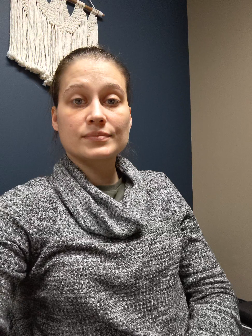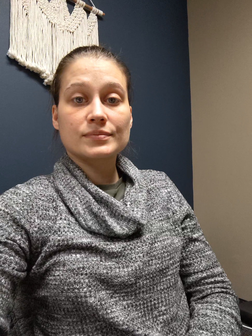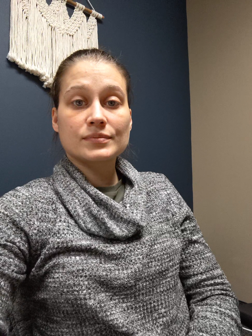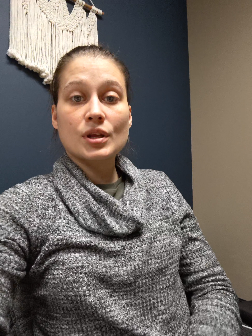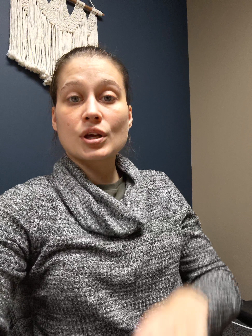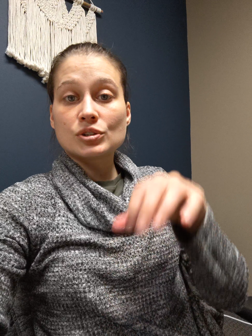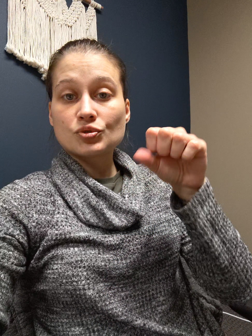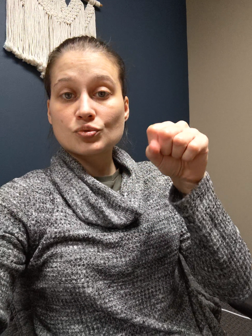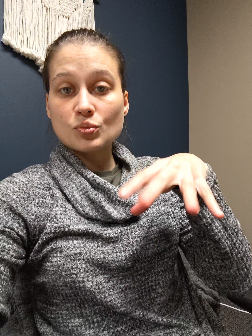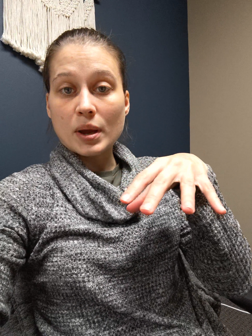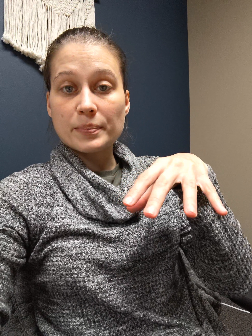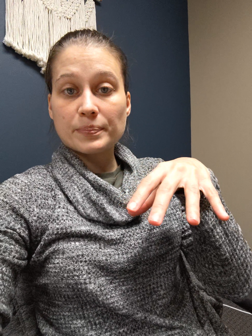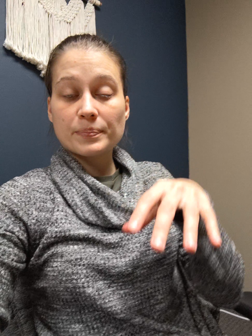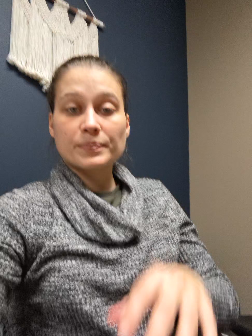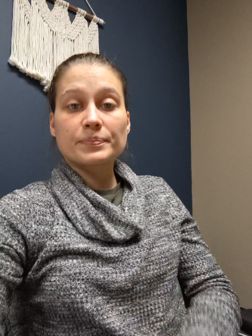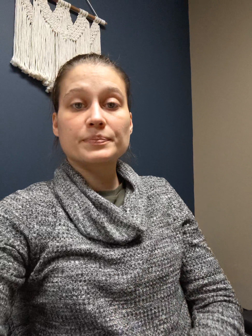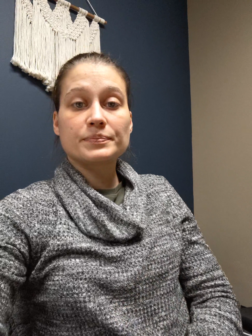drop